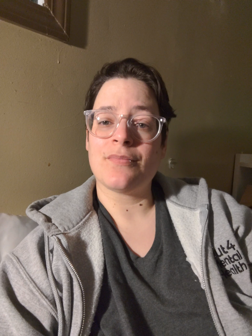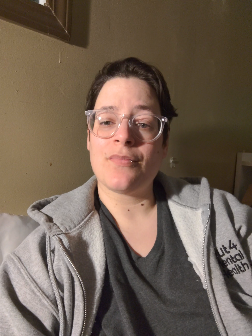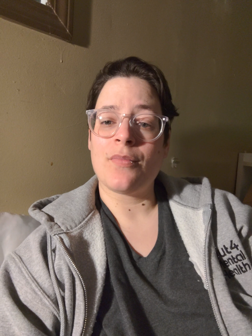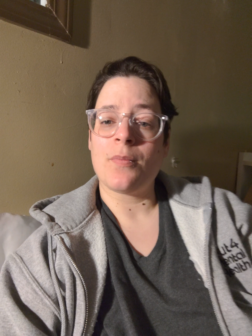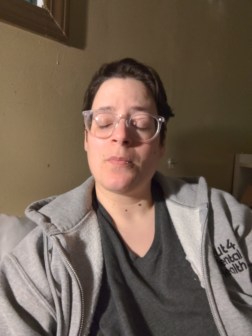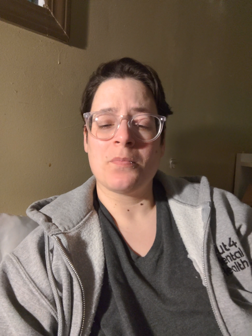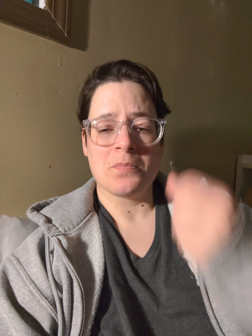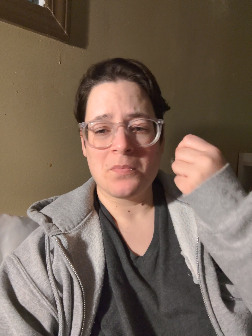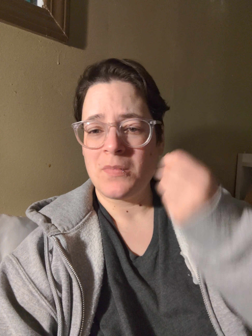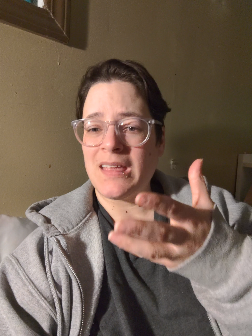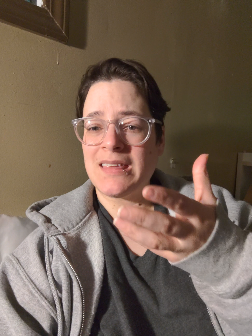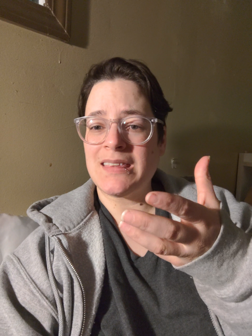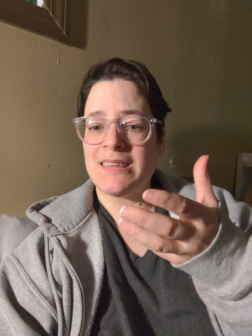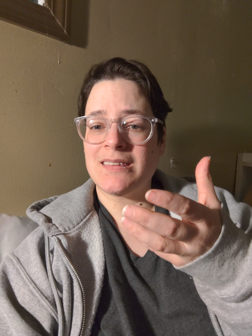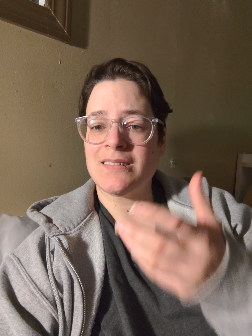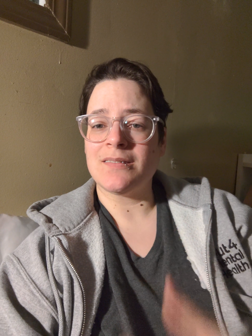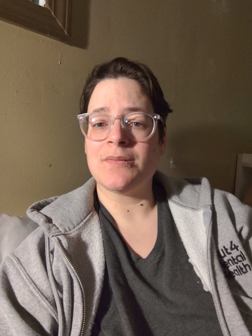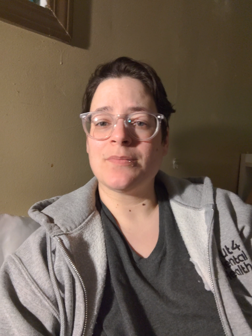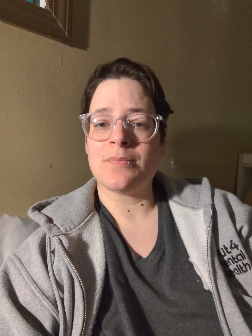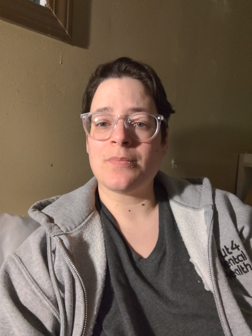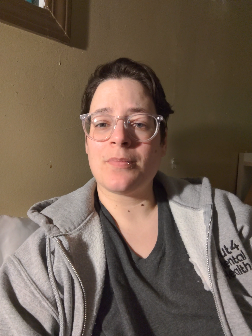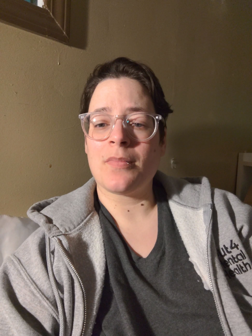many